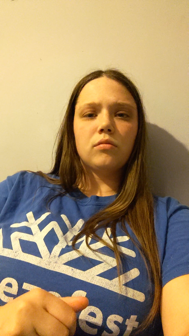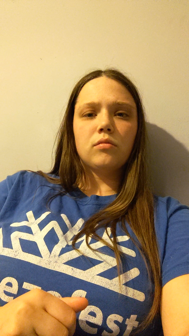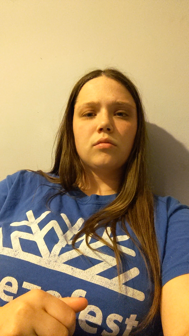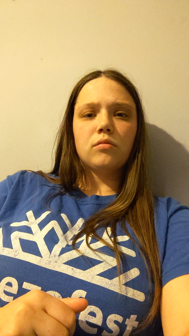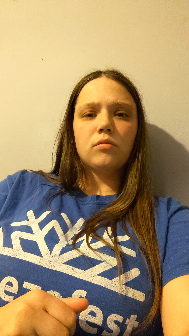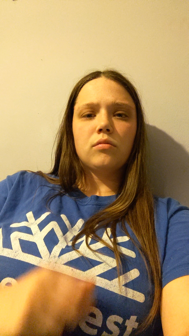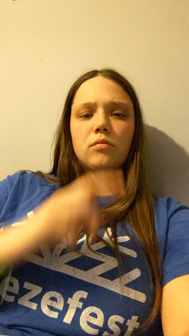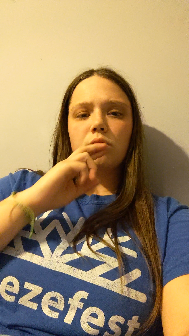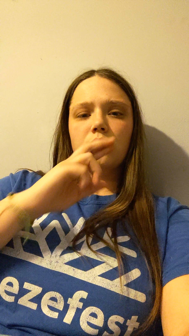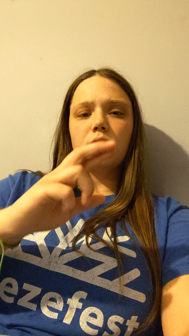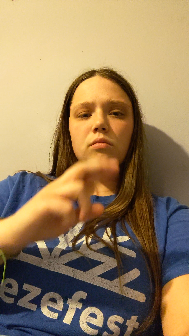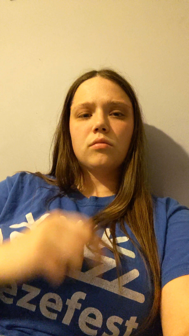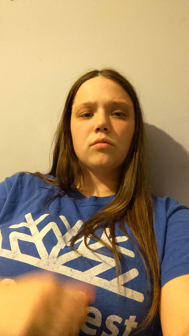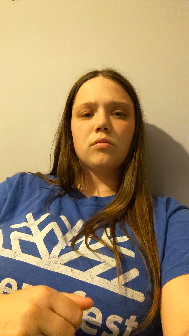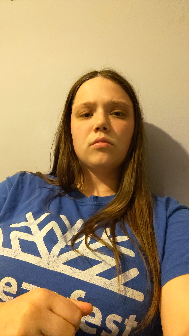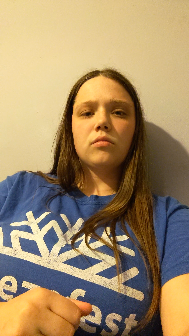are